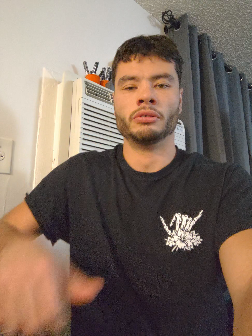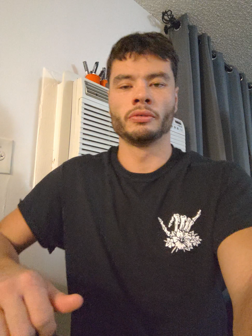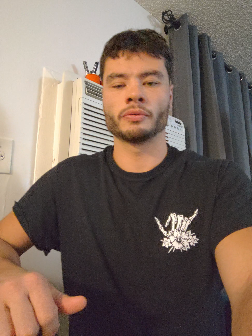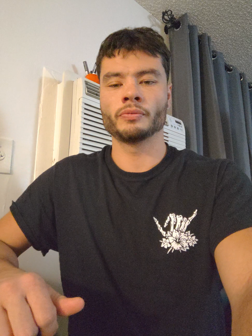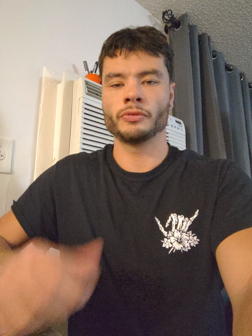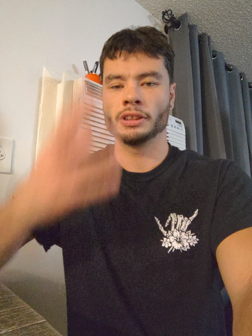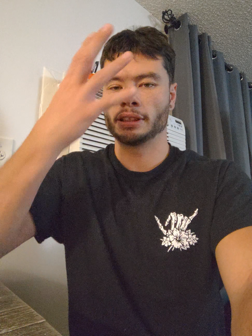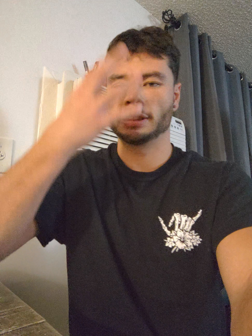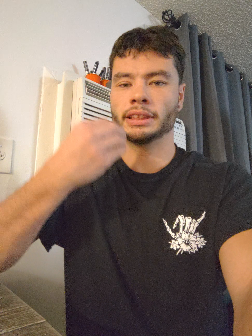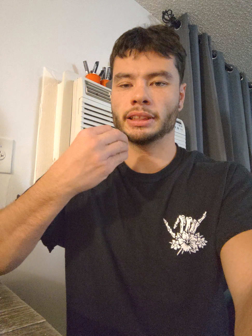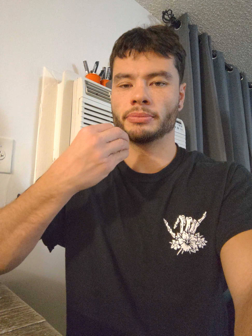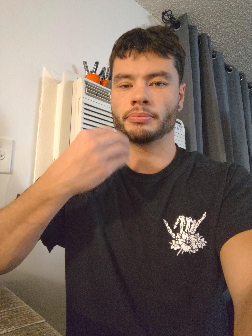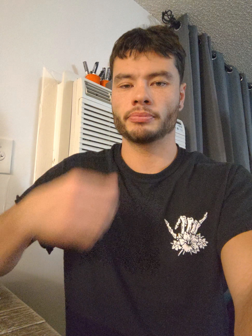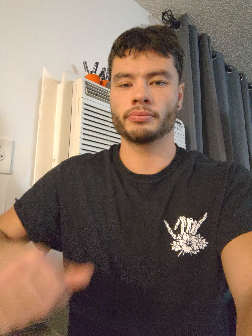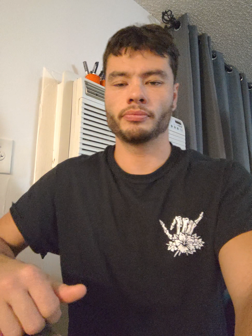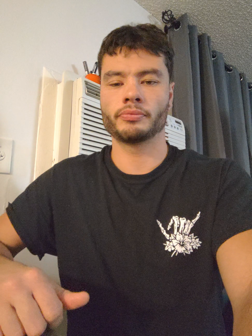sleep